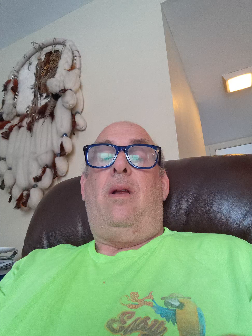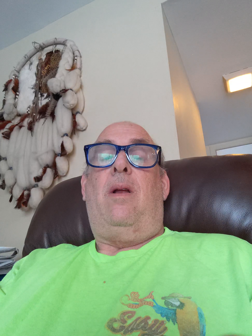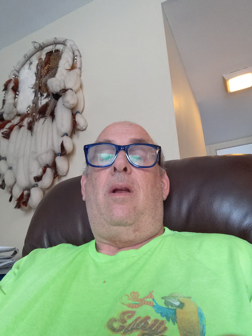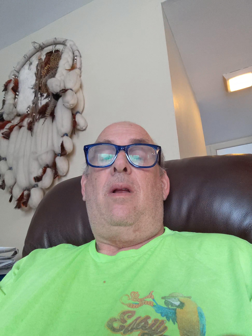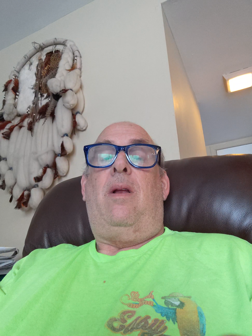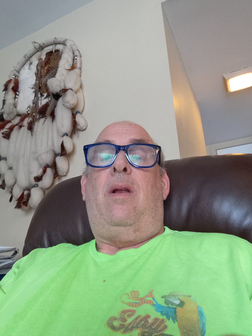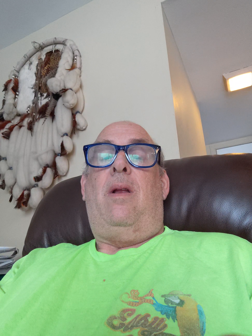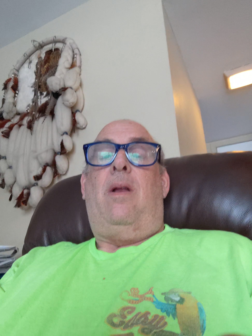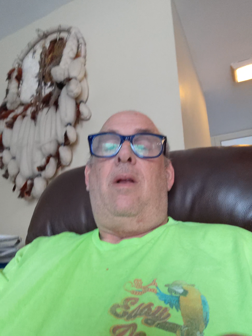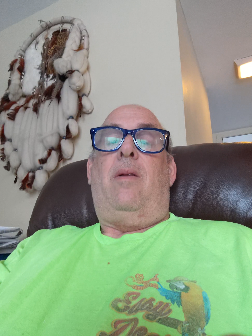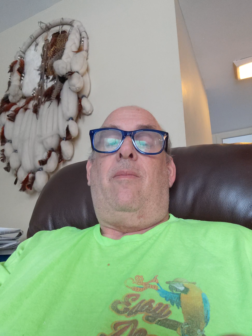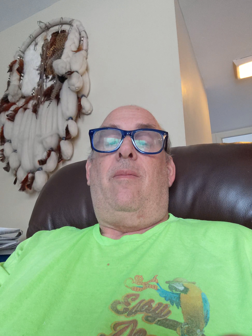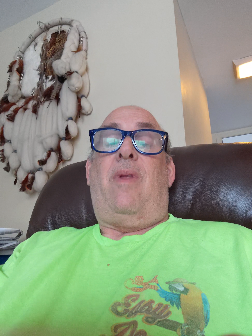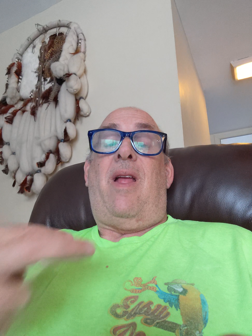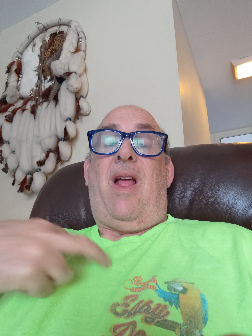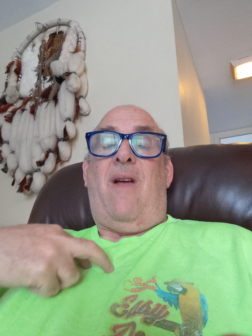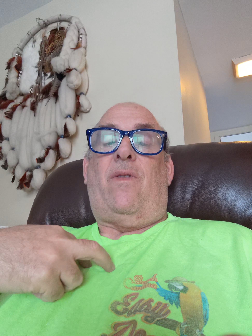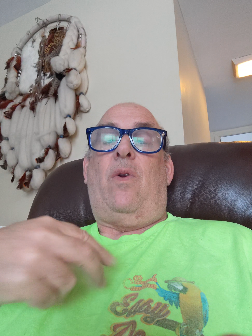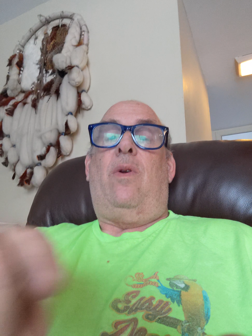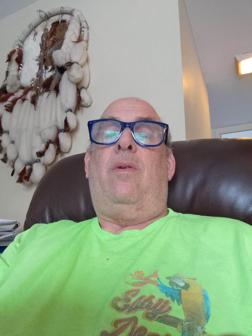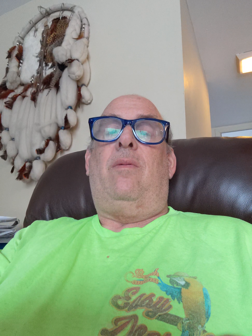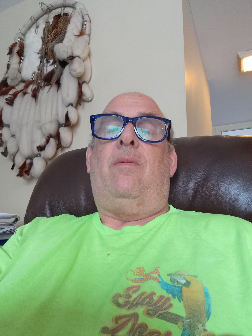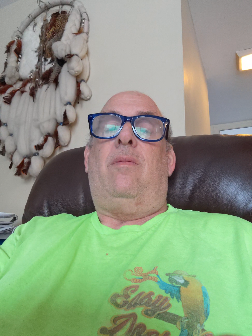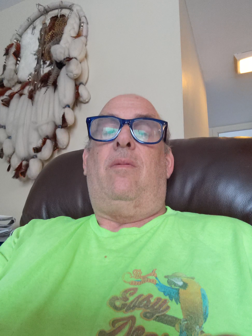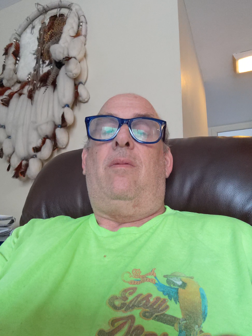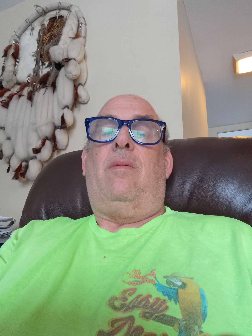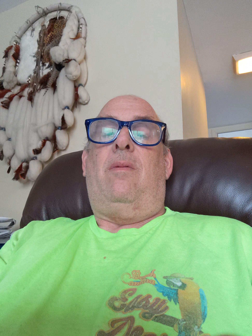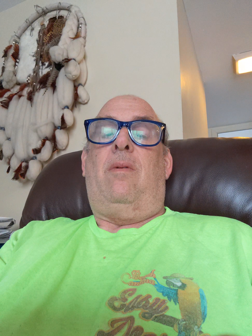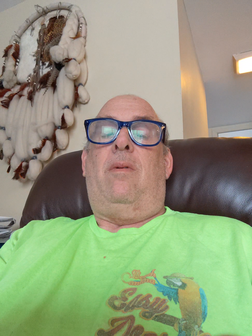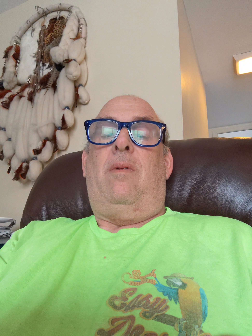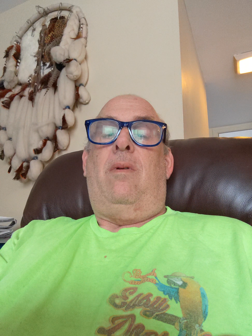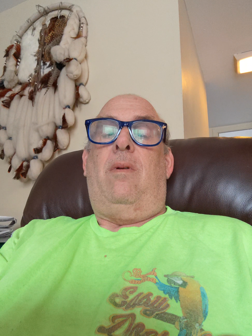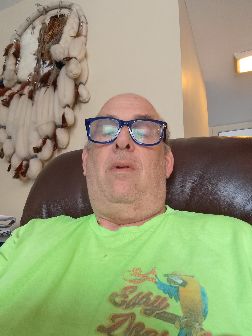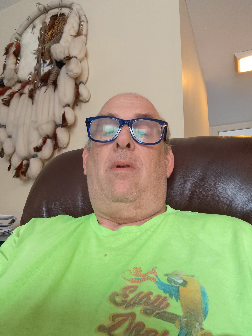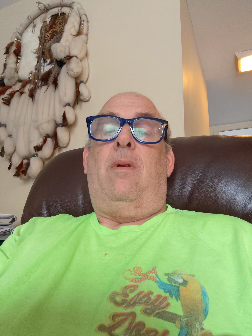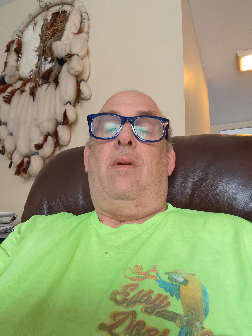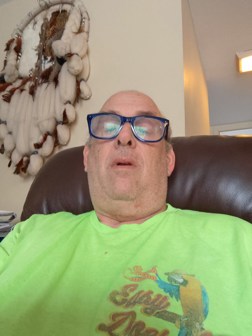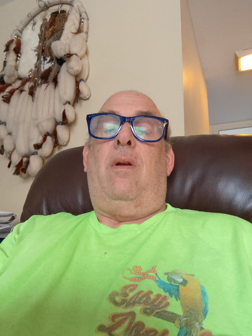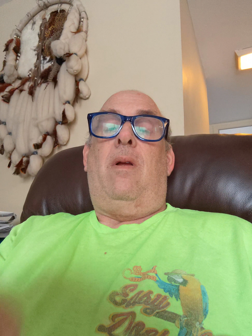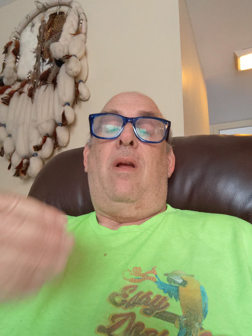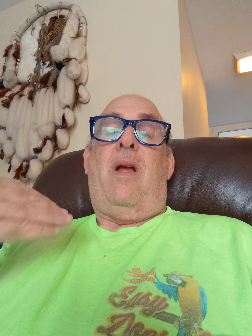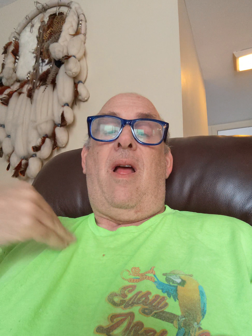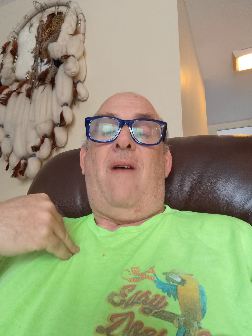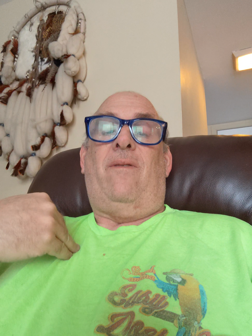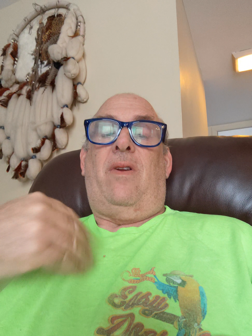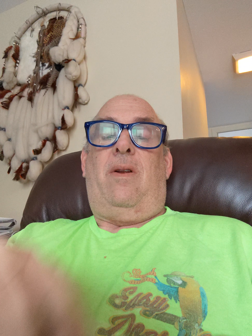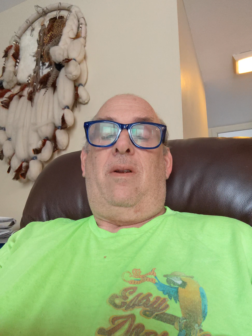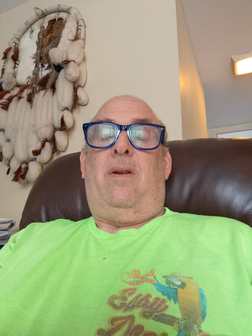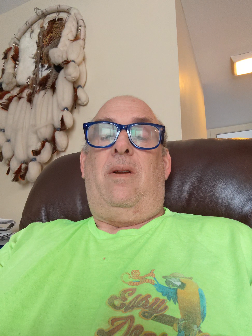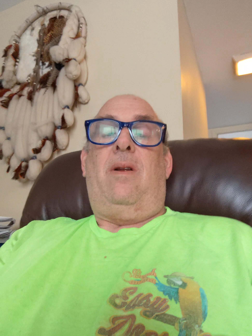have